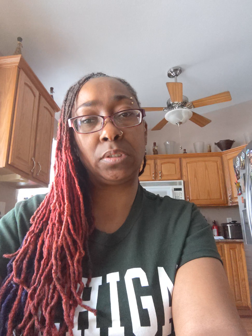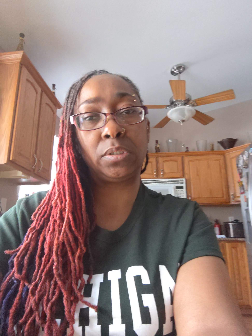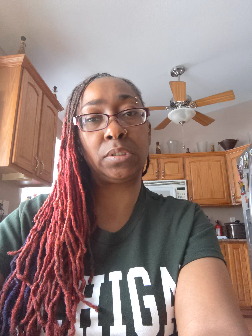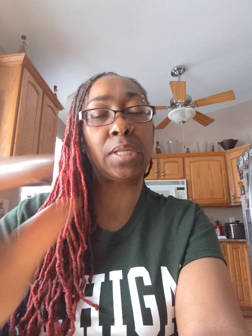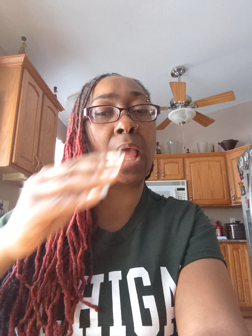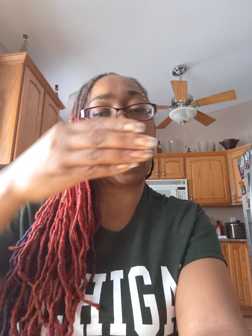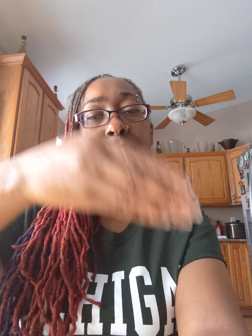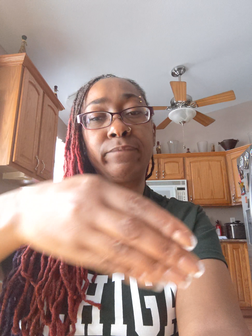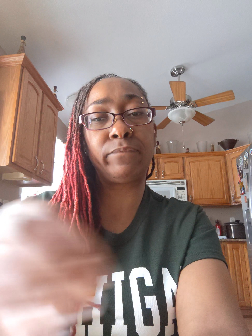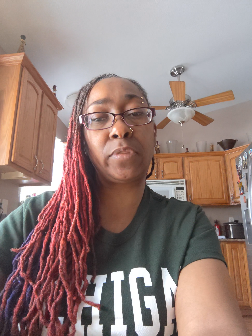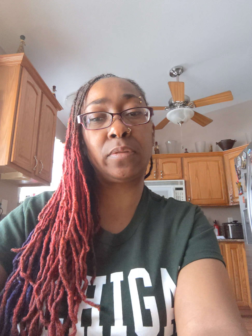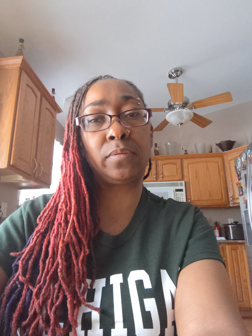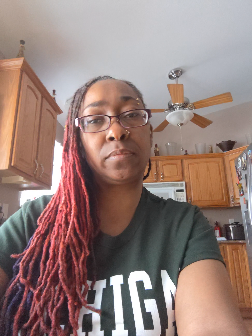after